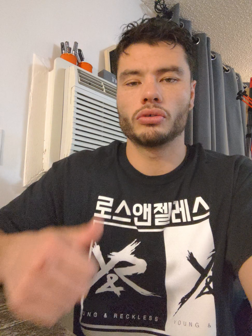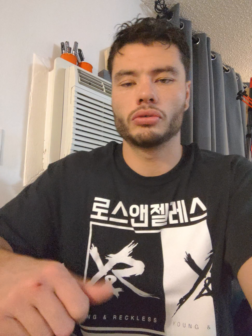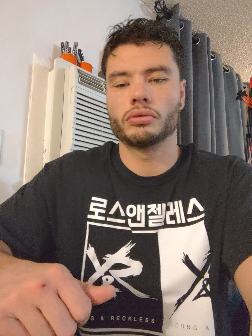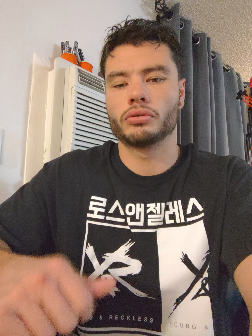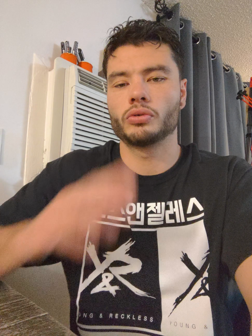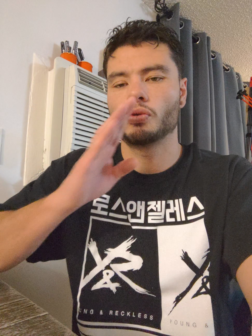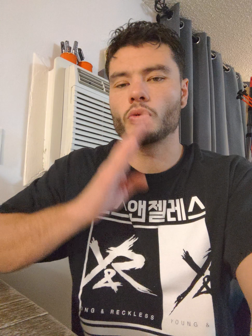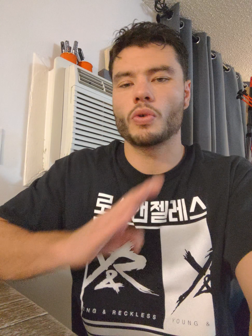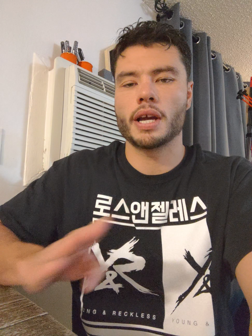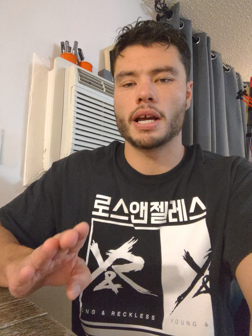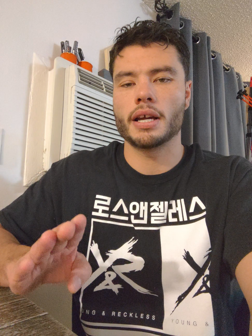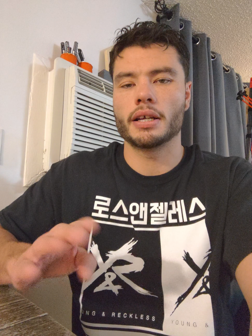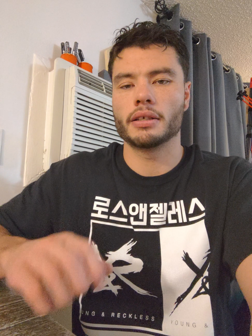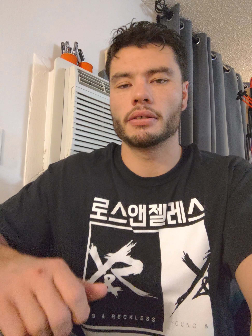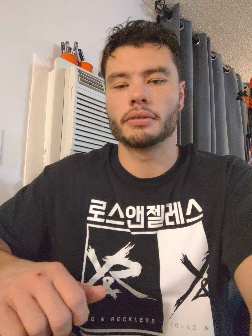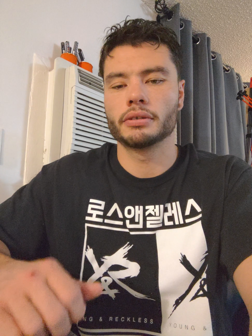quiet